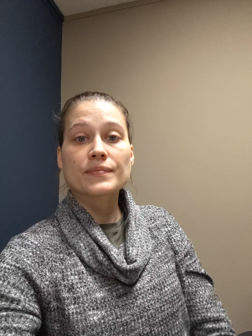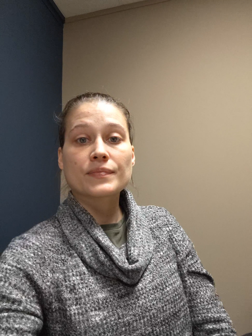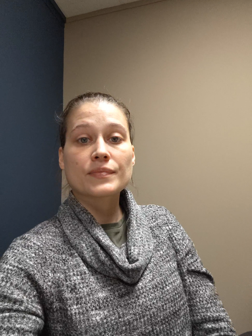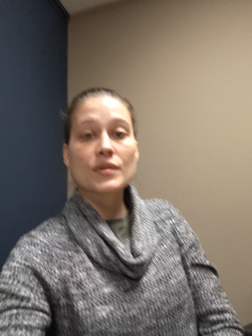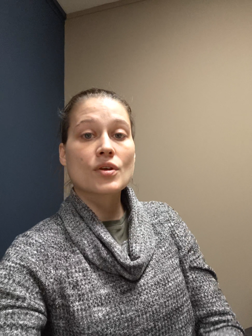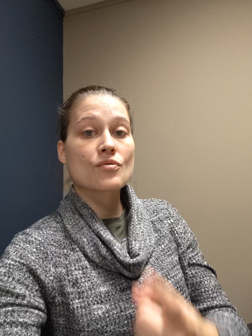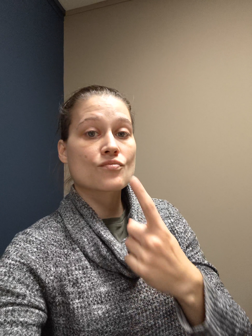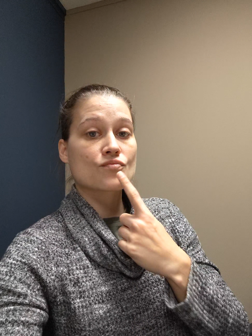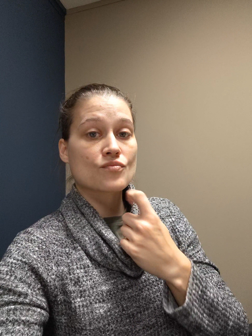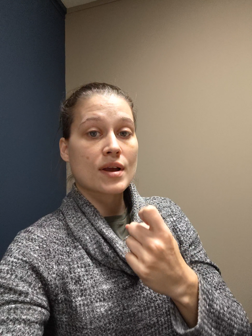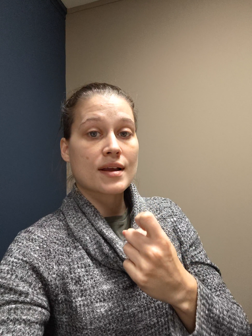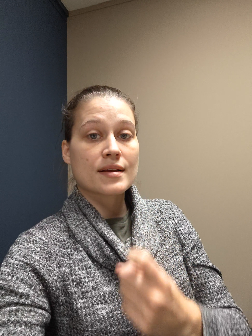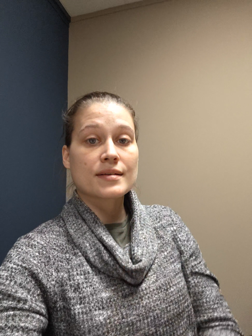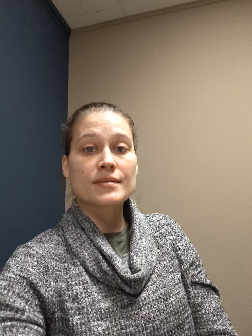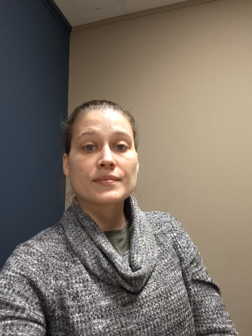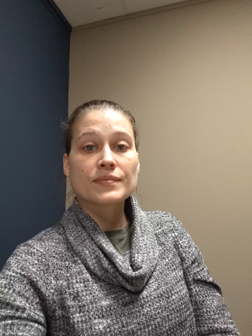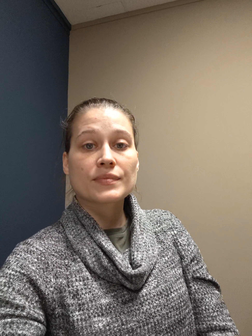red